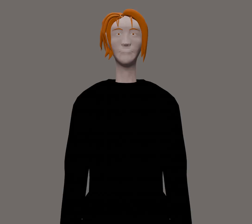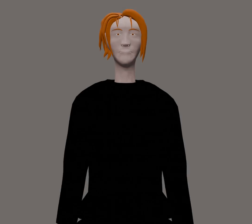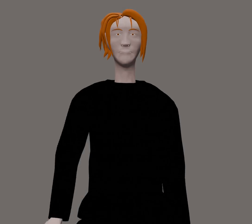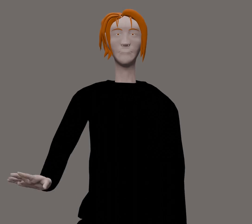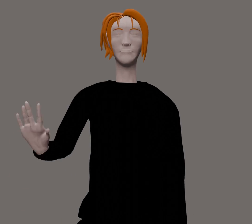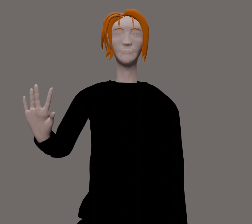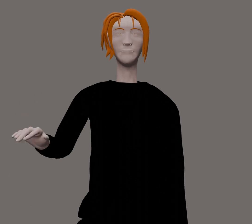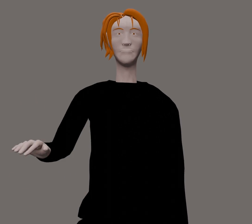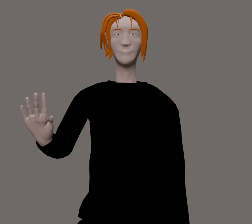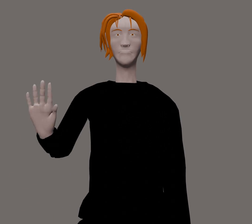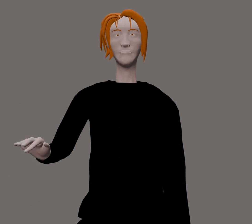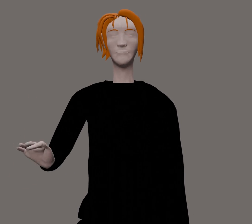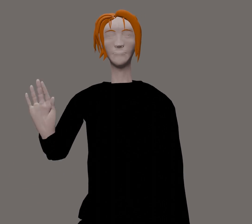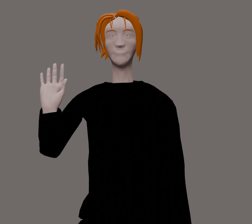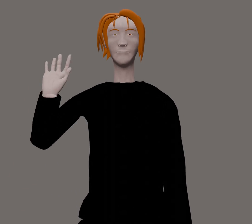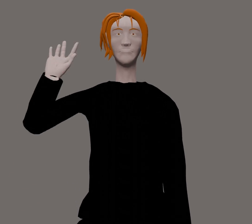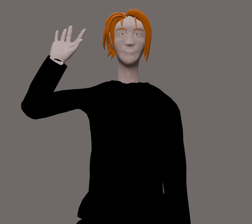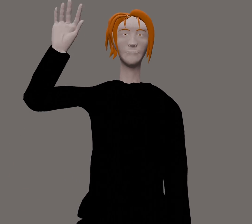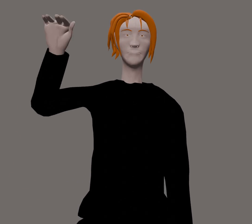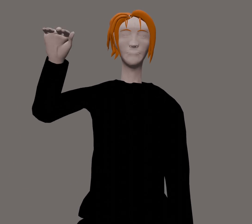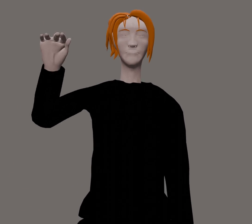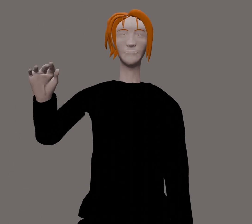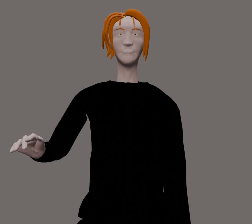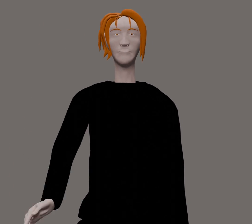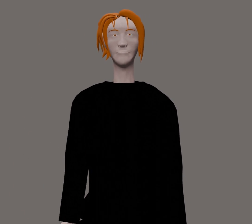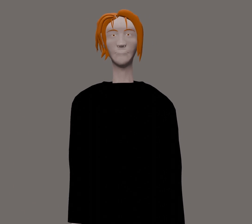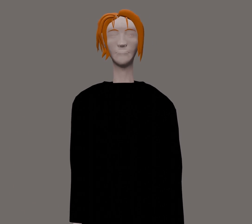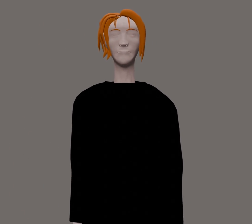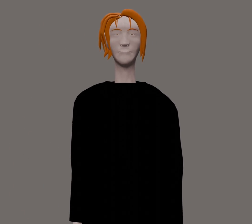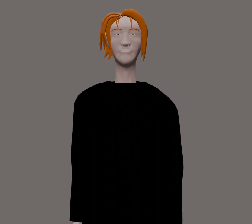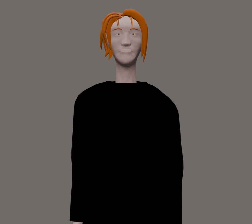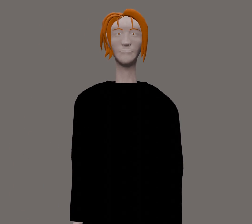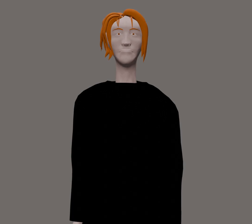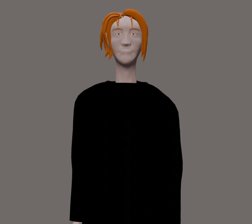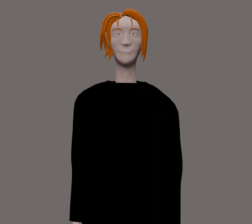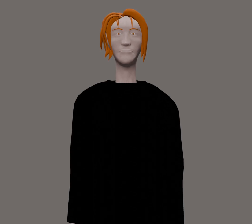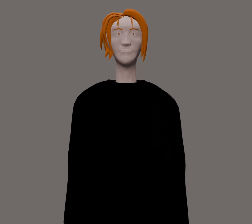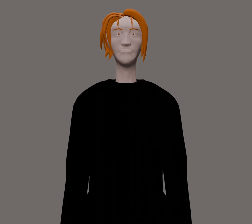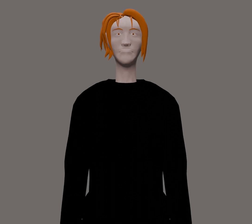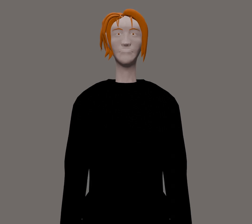Basketball